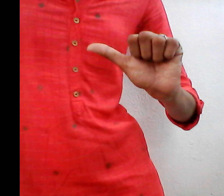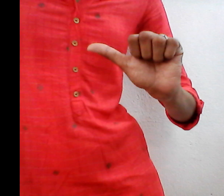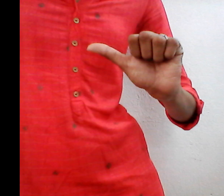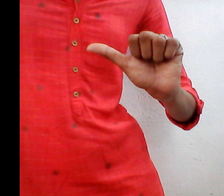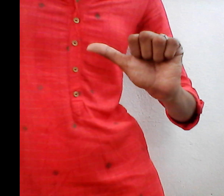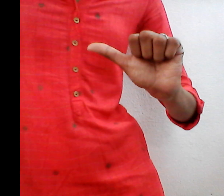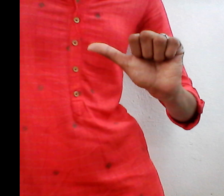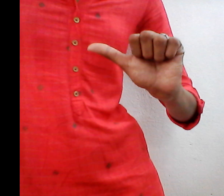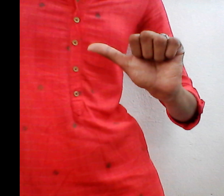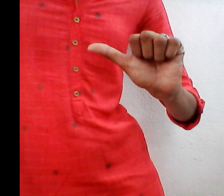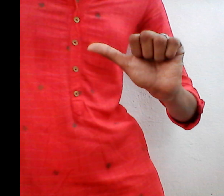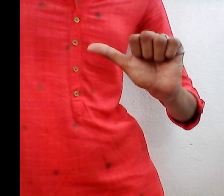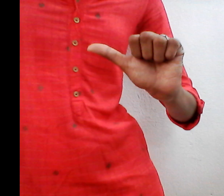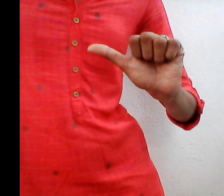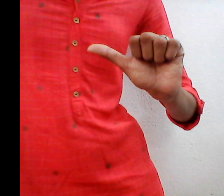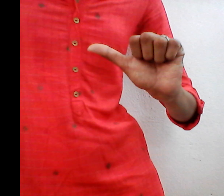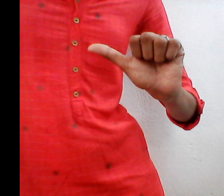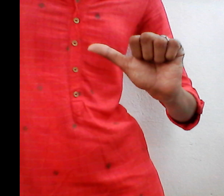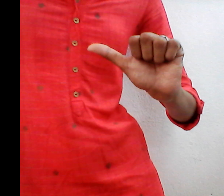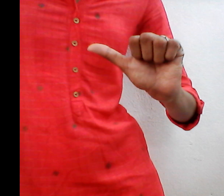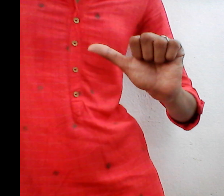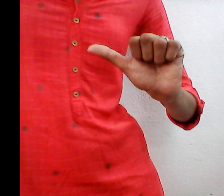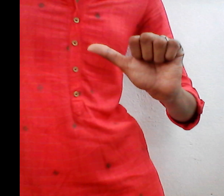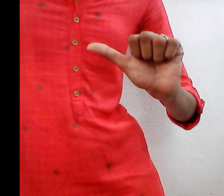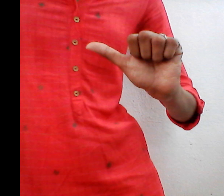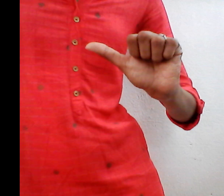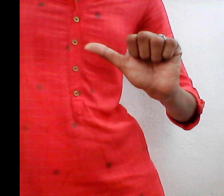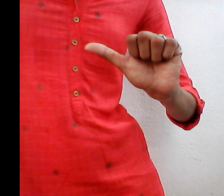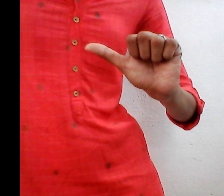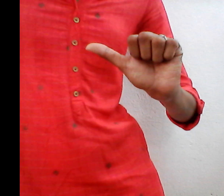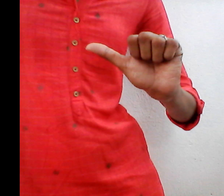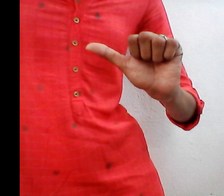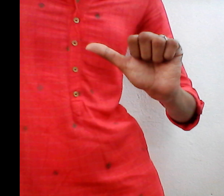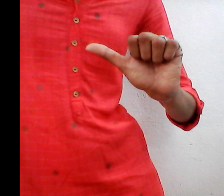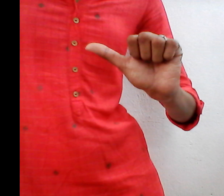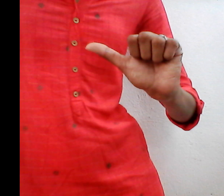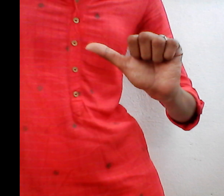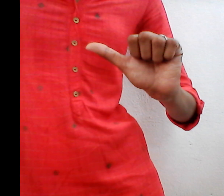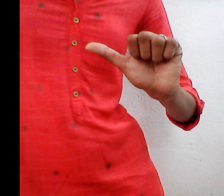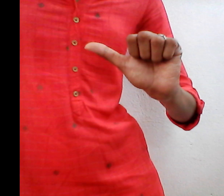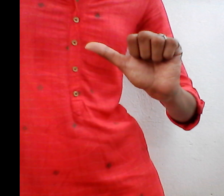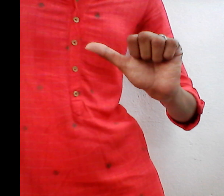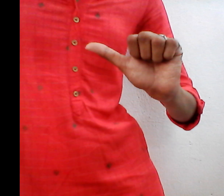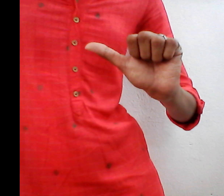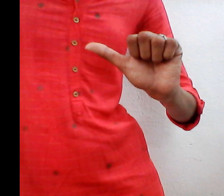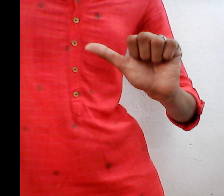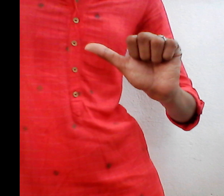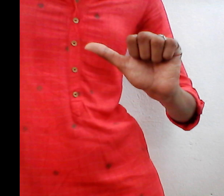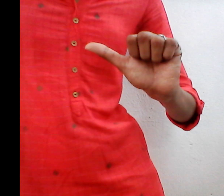എ